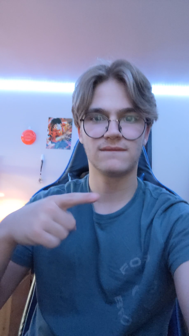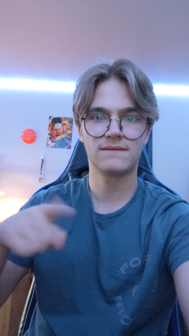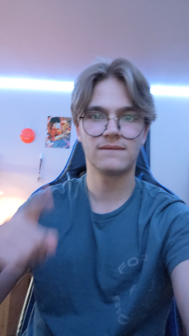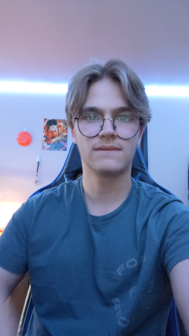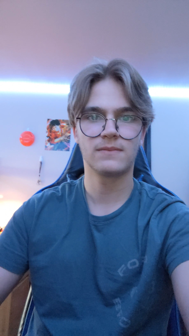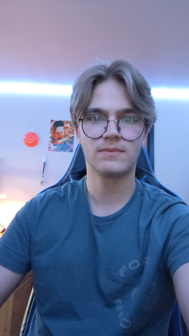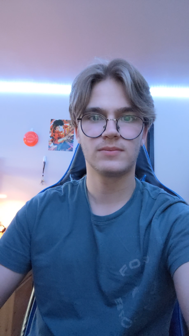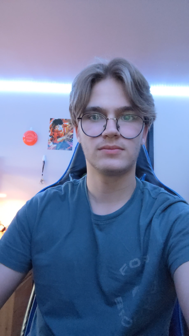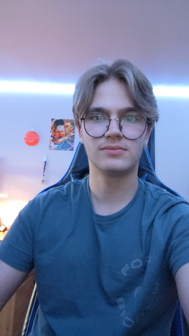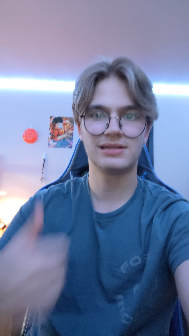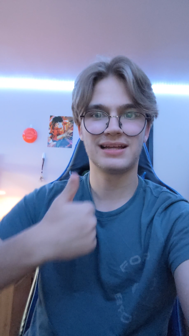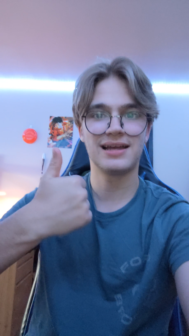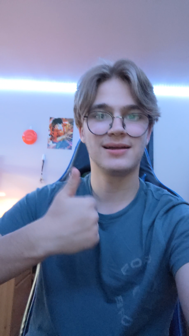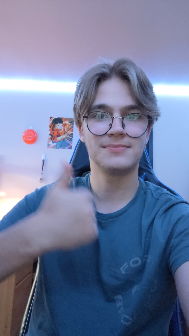help